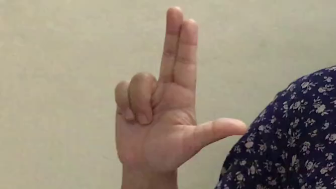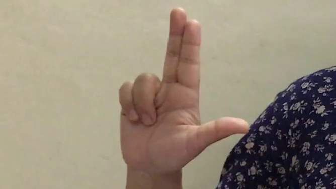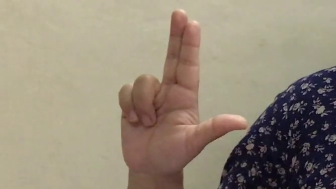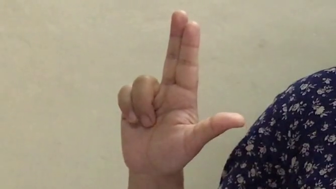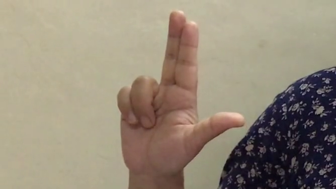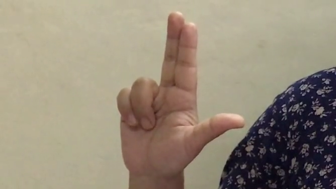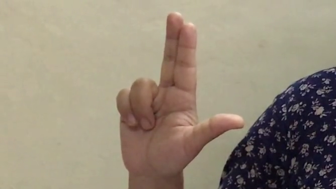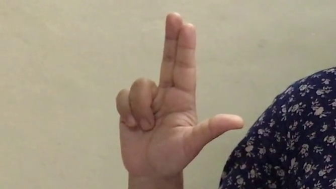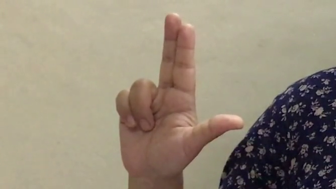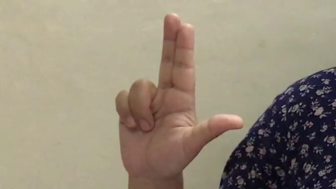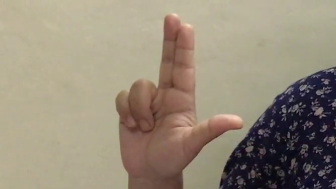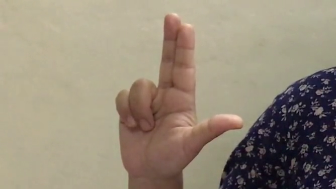इ